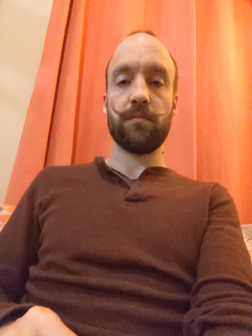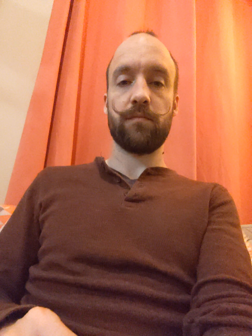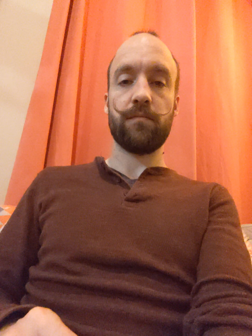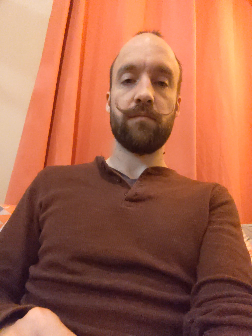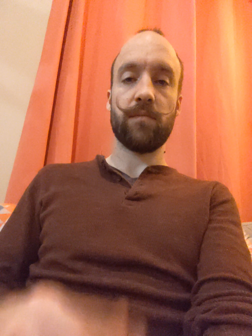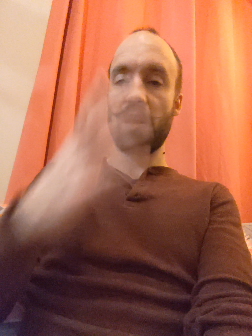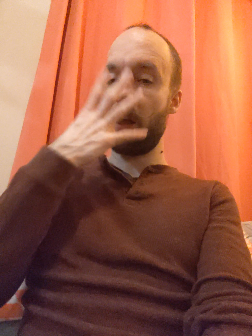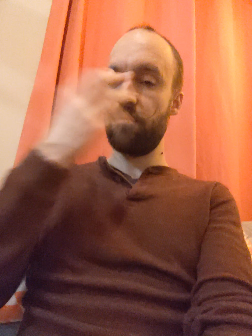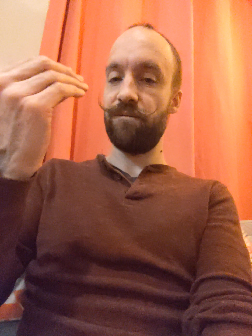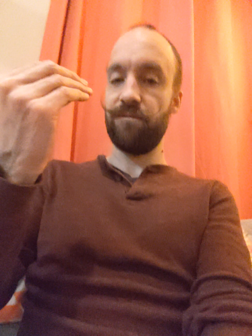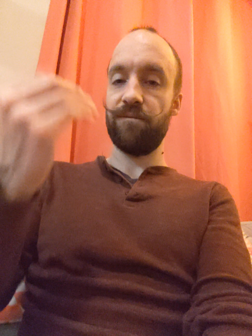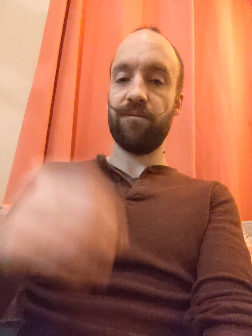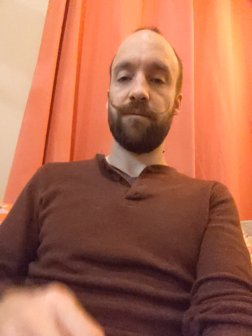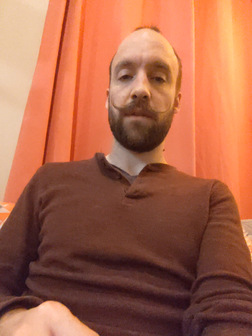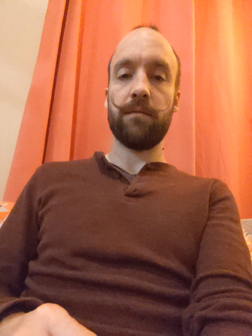wolf